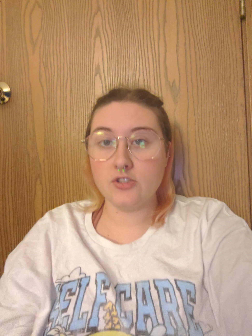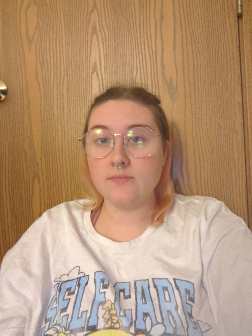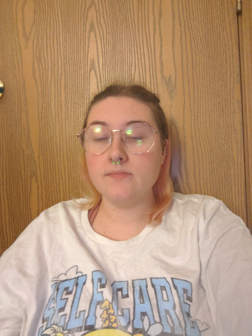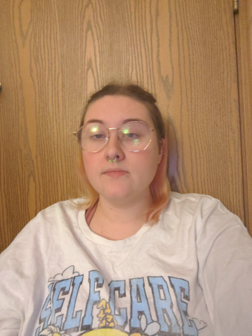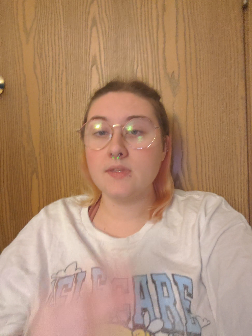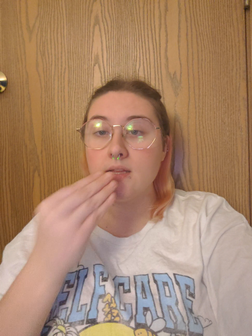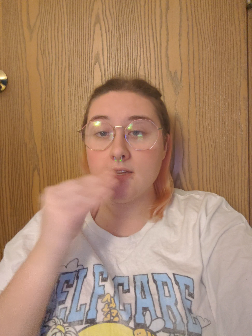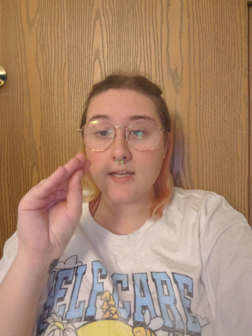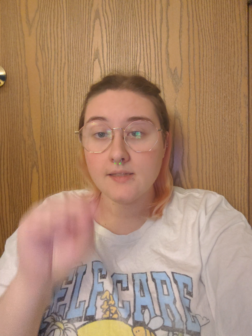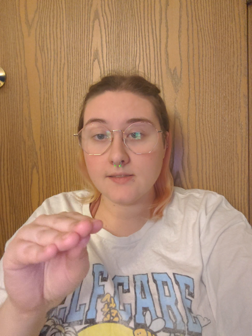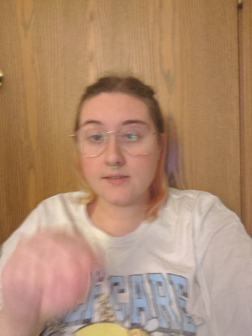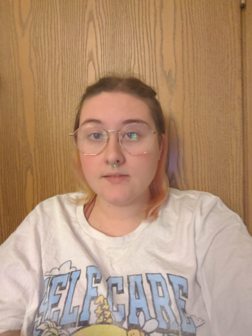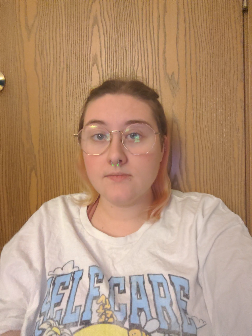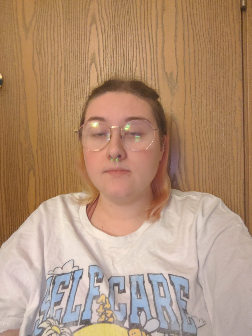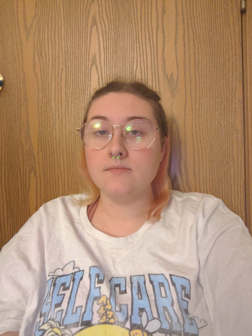kiss